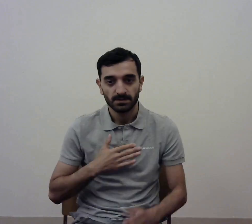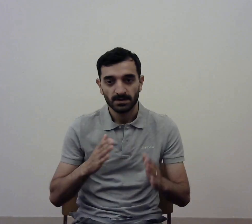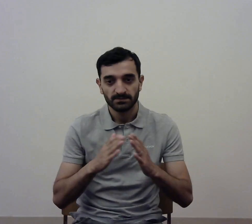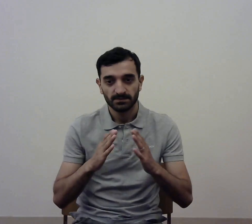ev